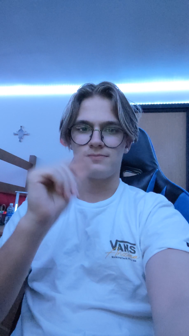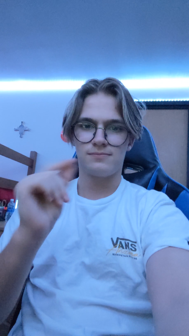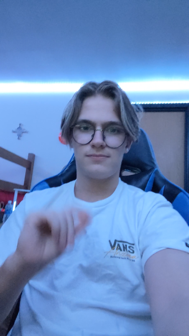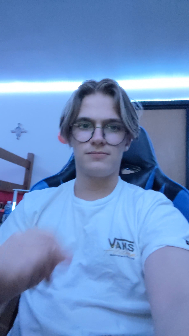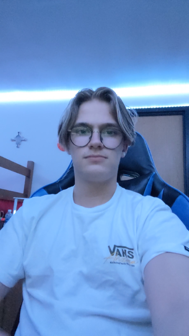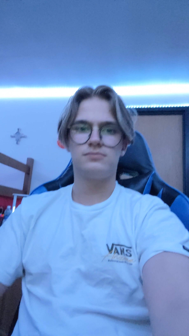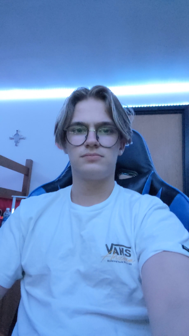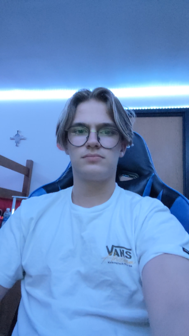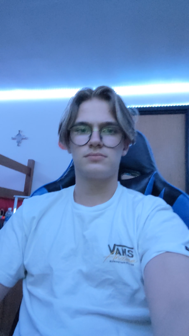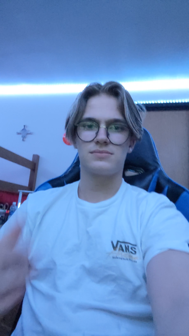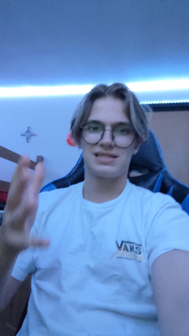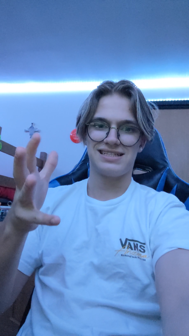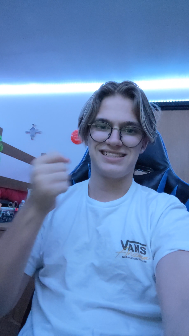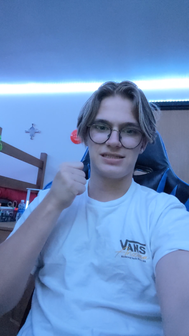get